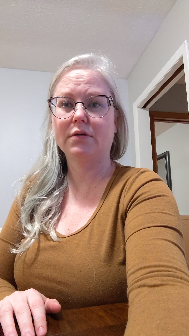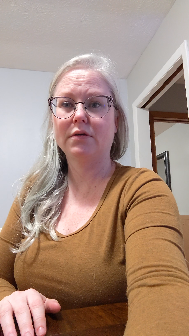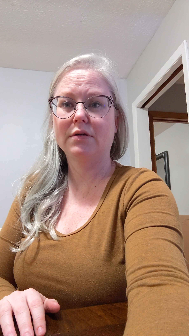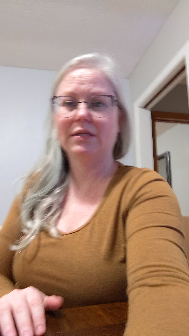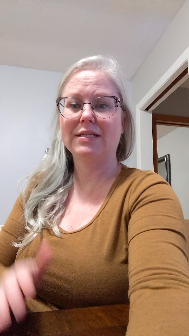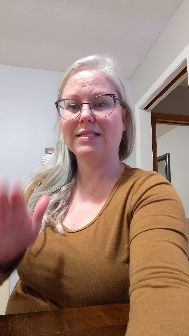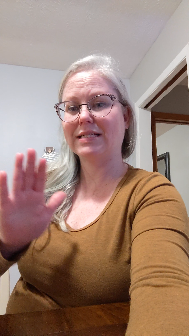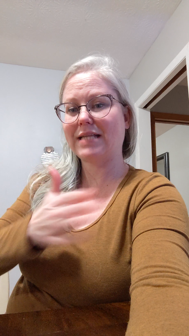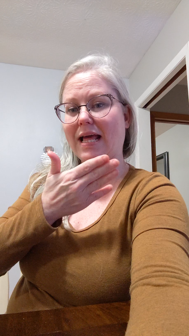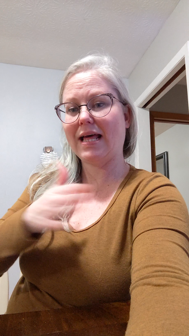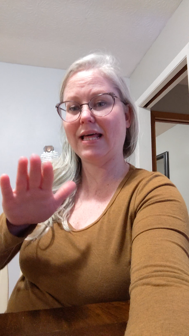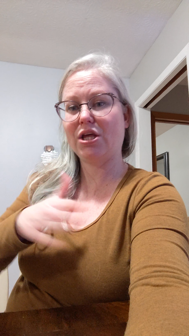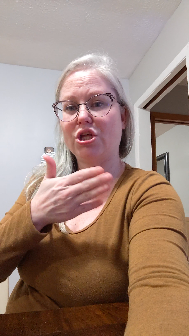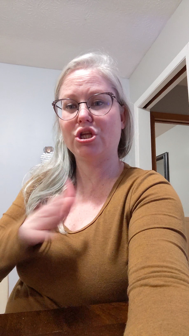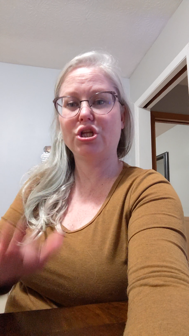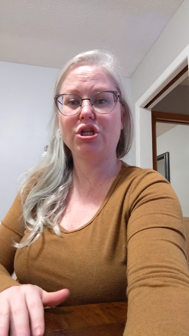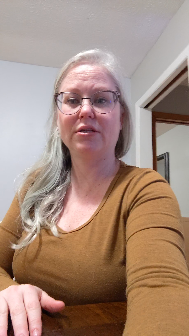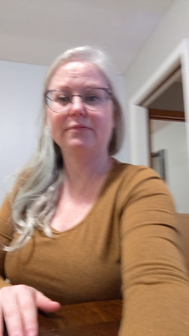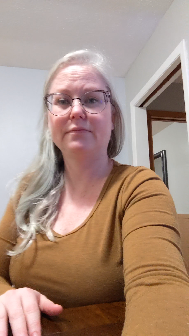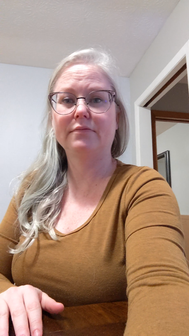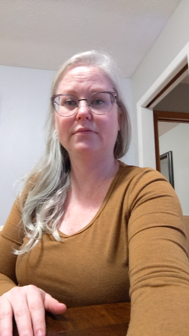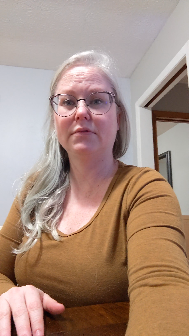share